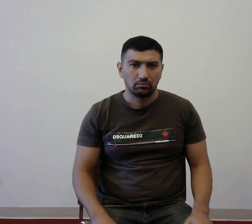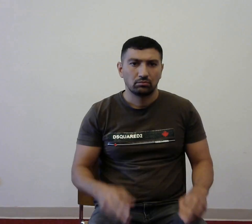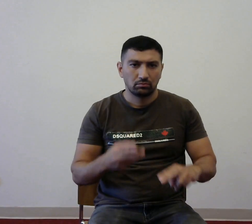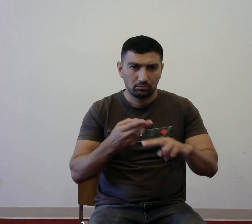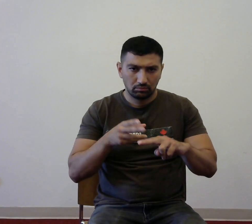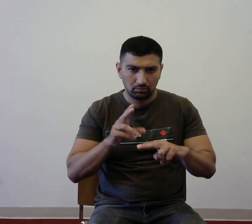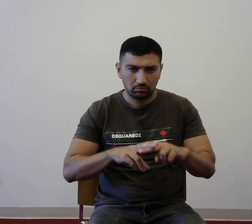bu